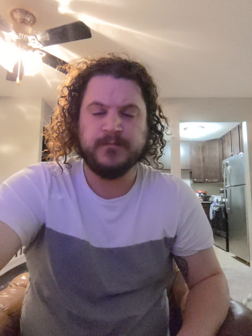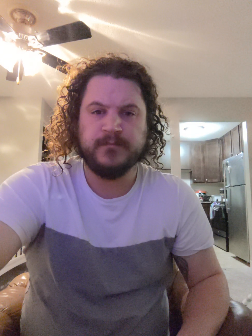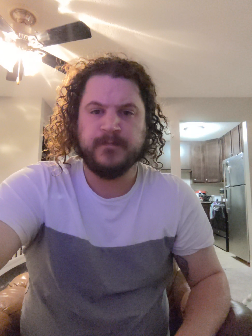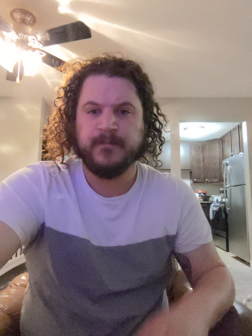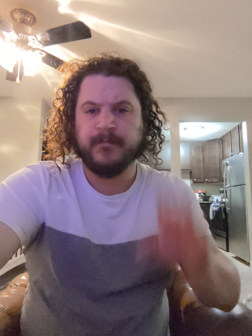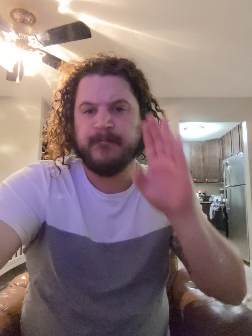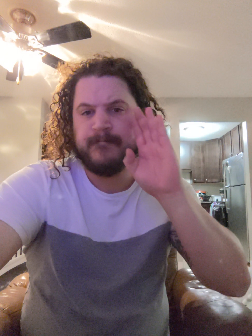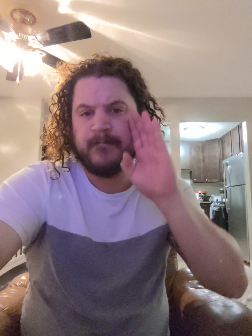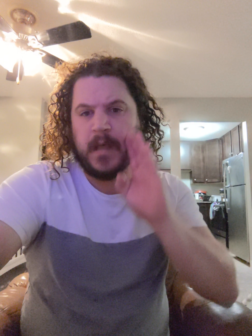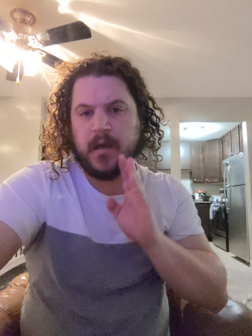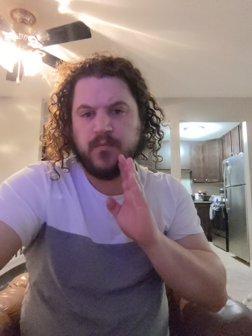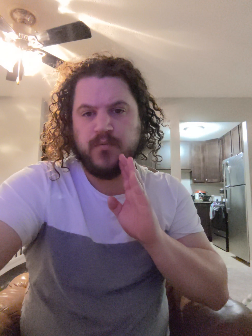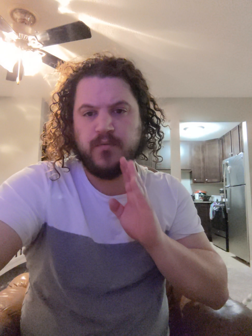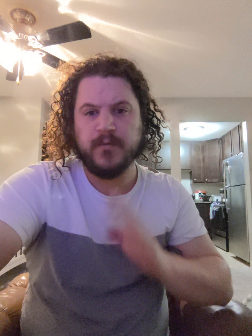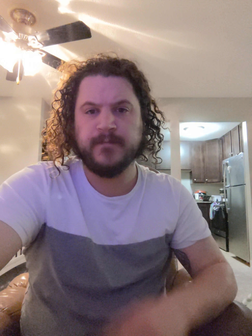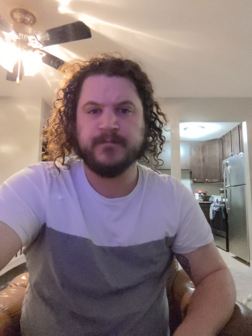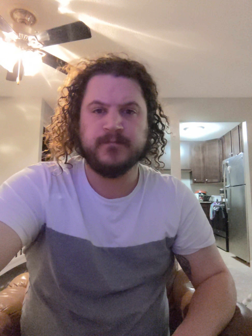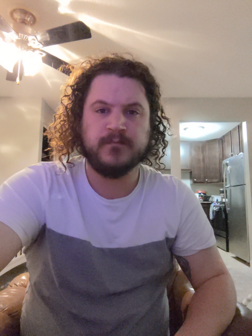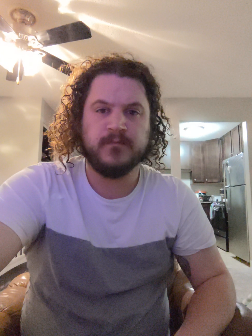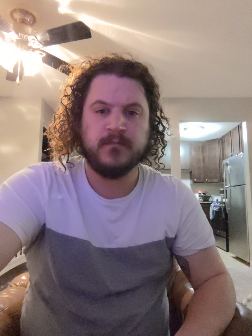brown